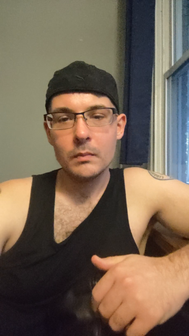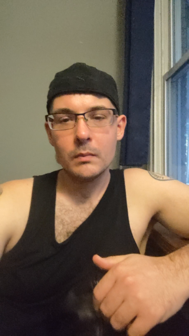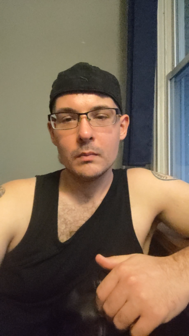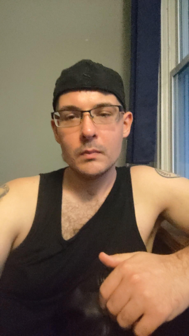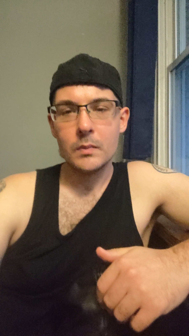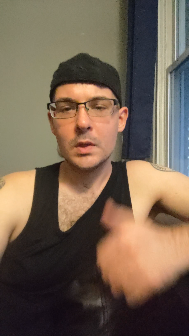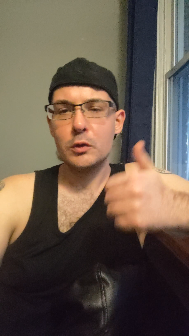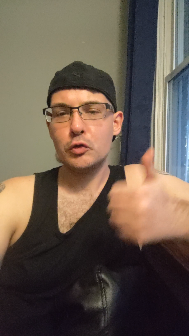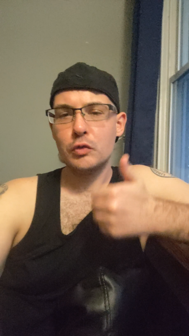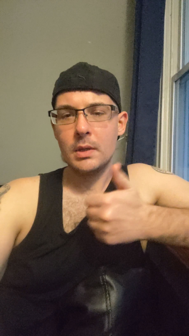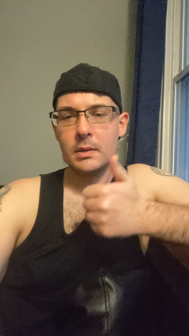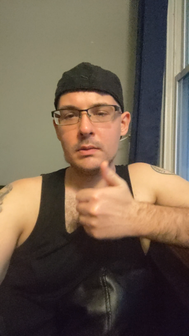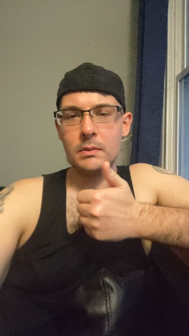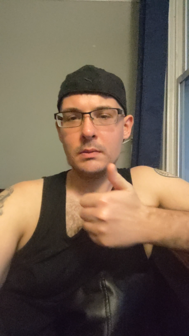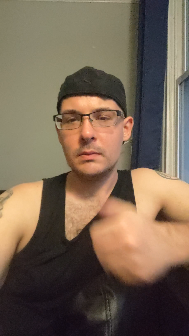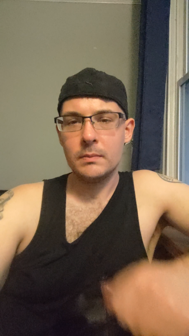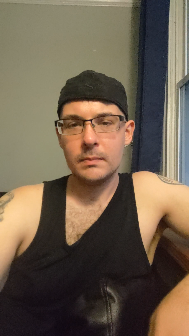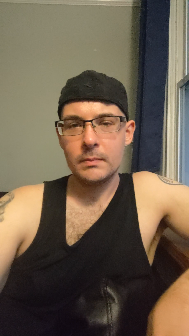chase